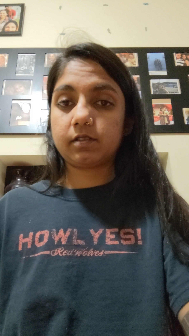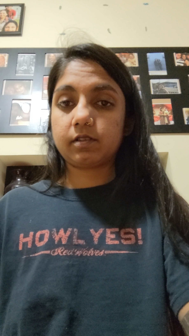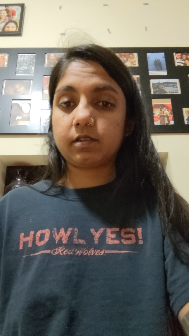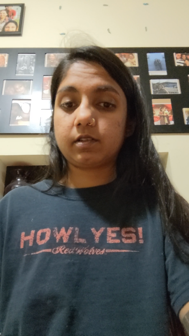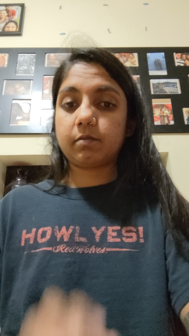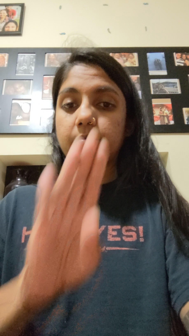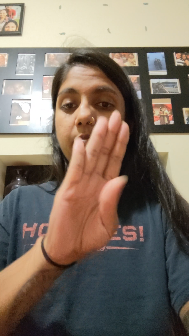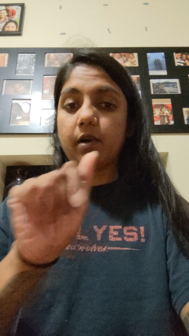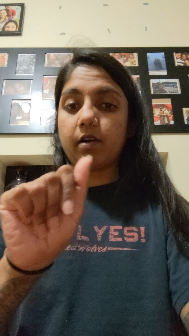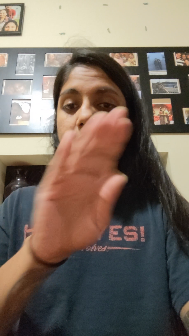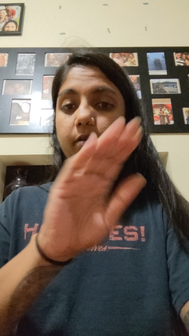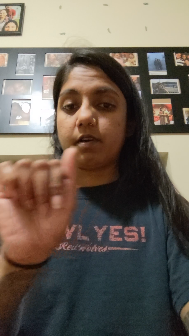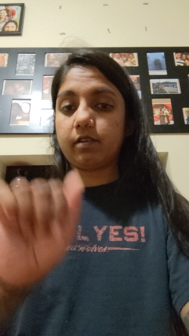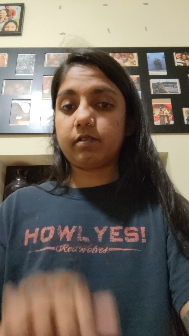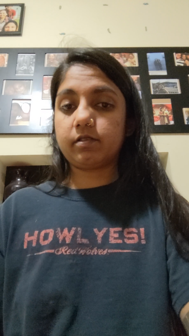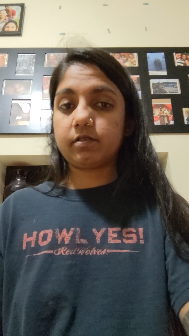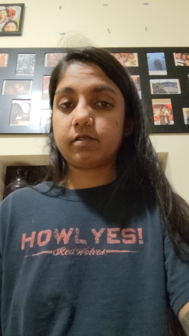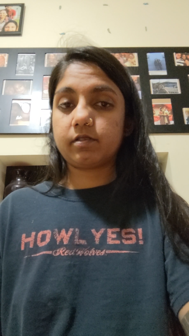baa baa